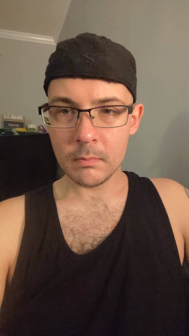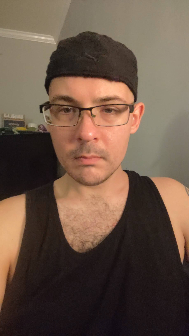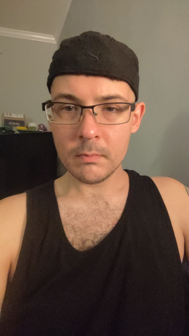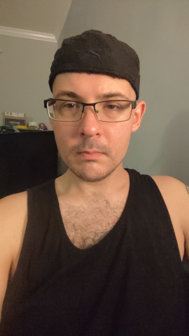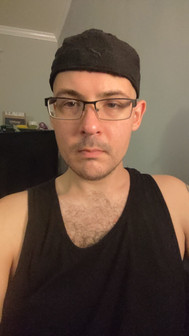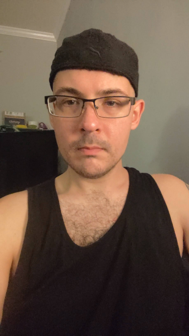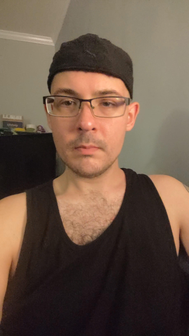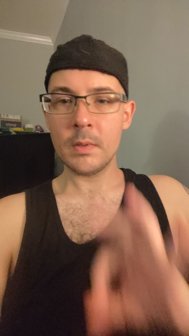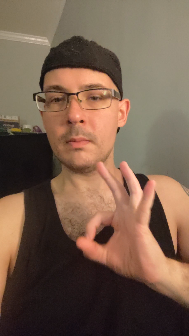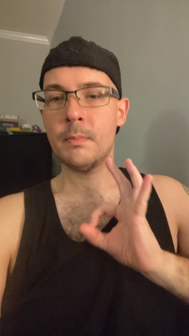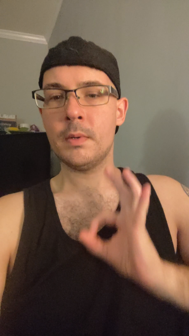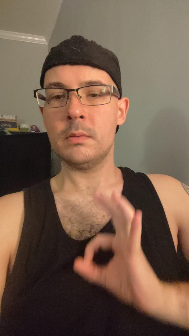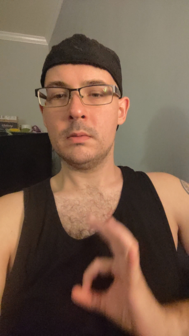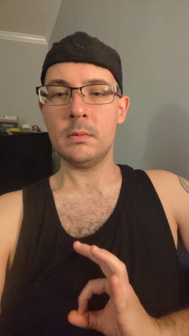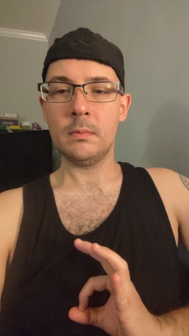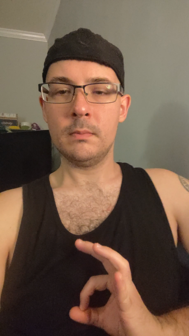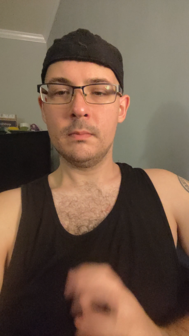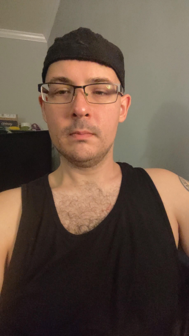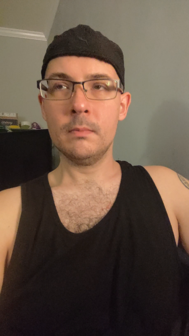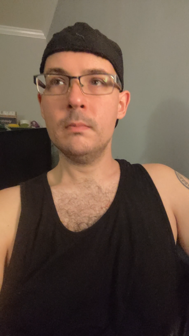button